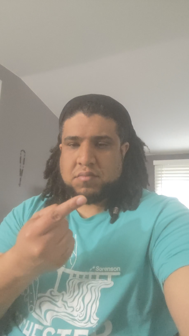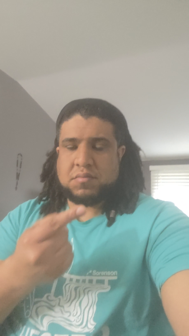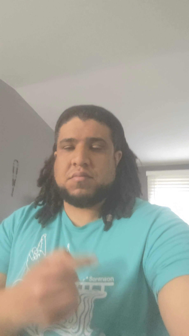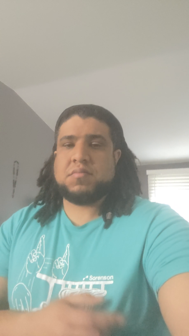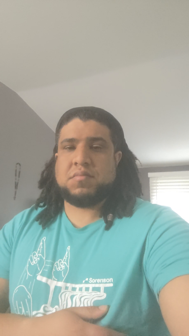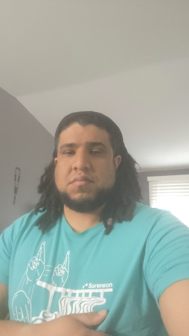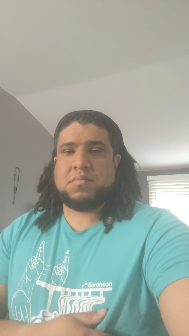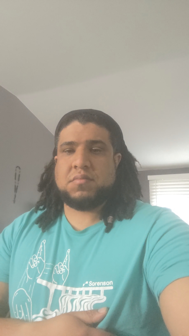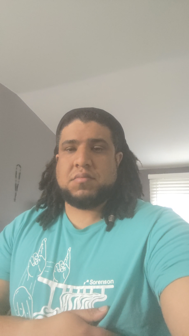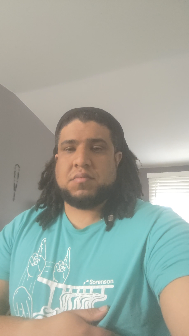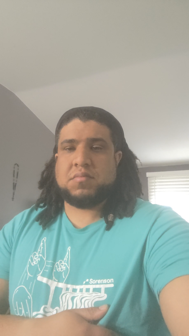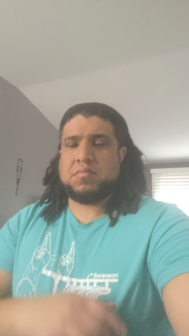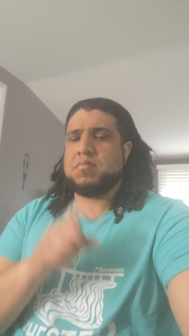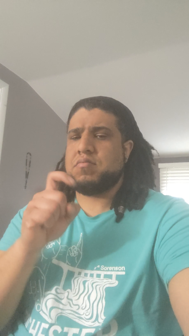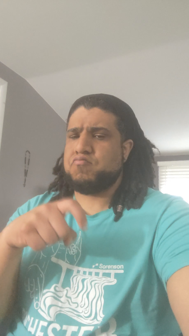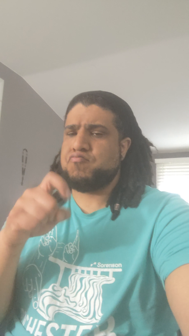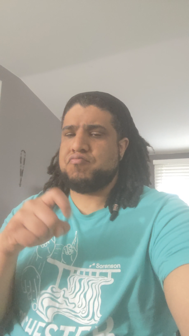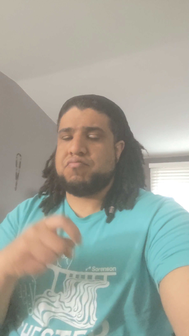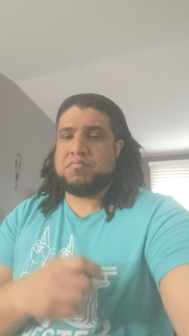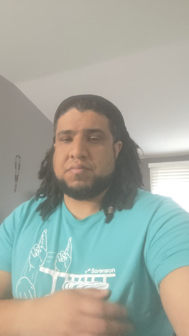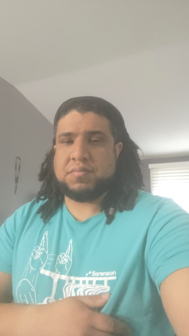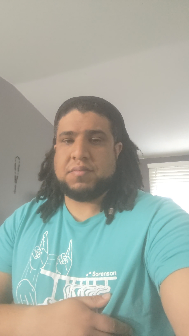should